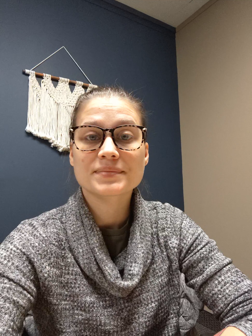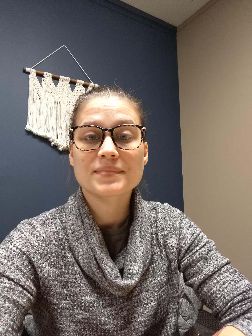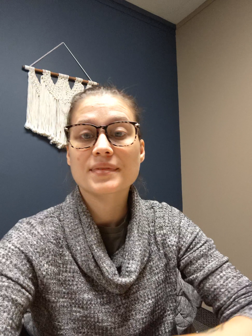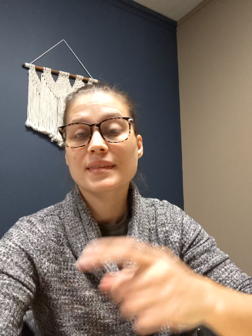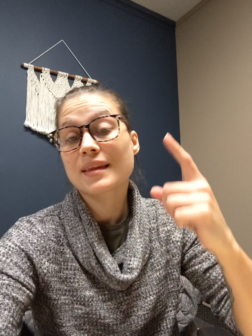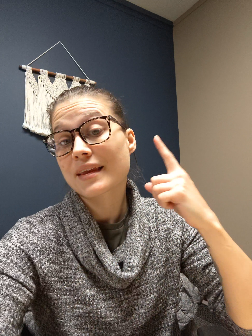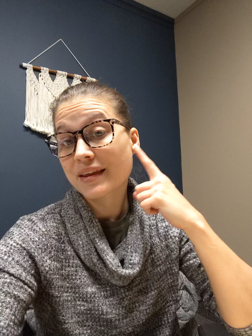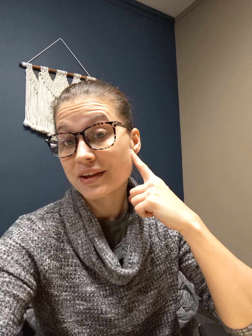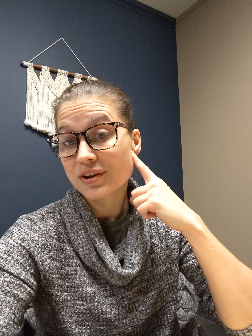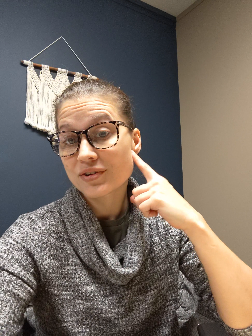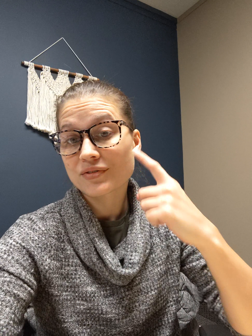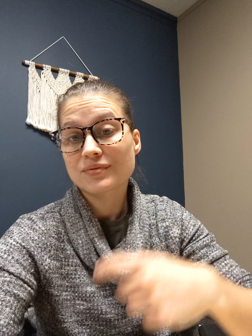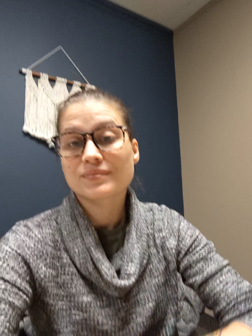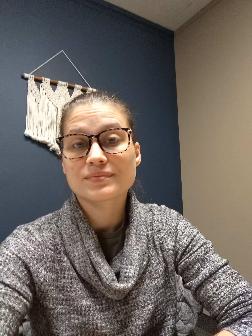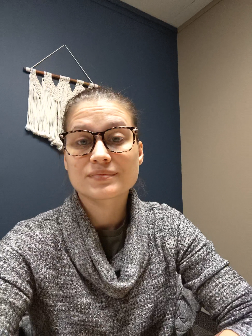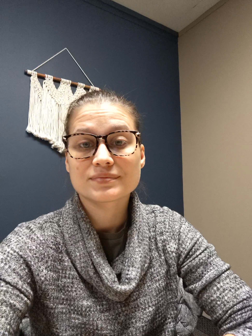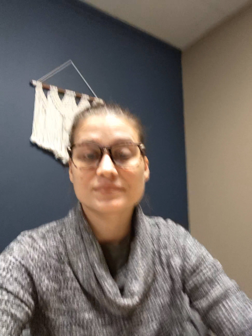hear